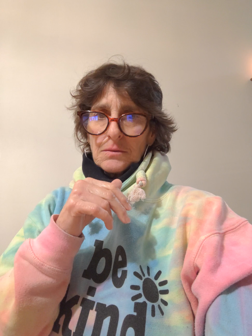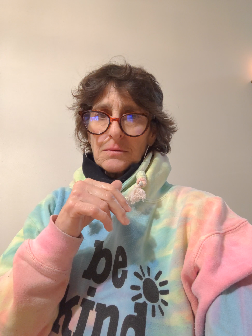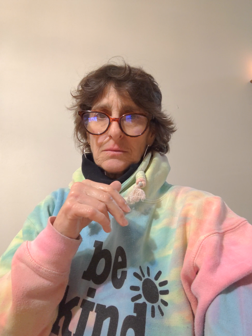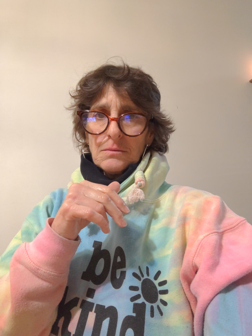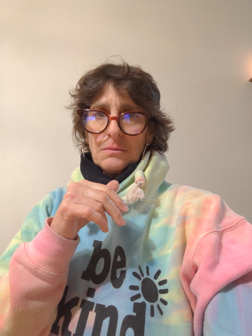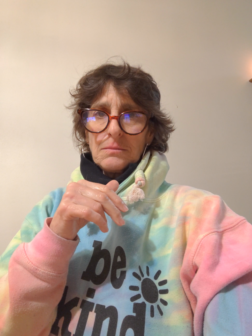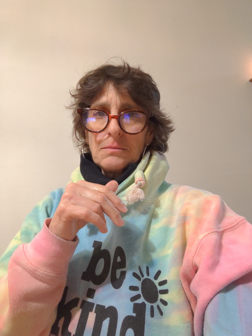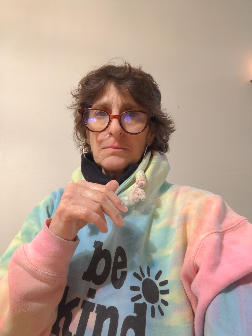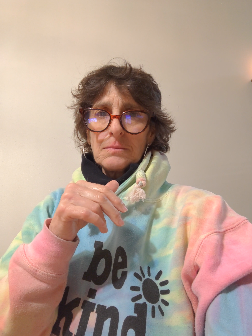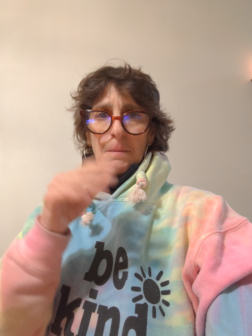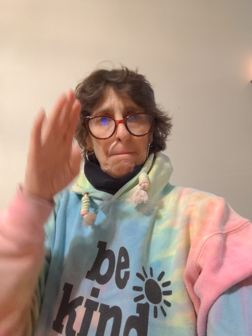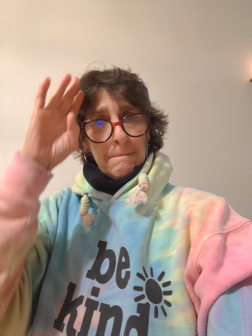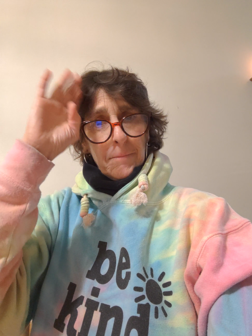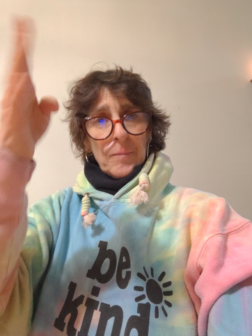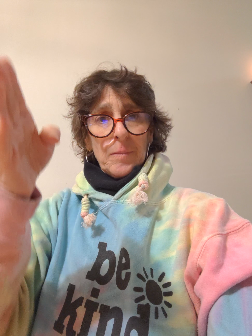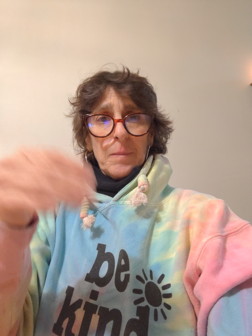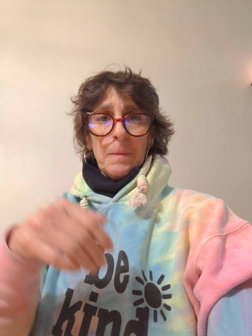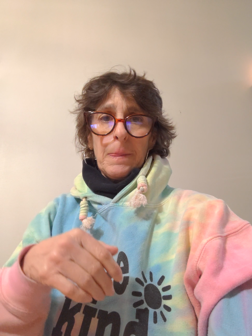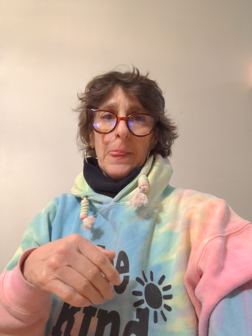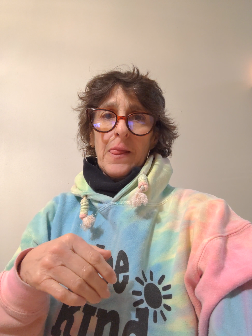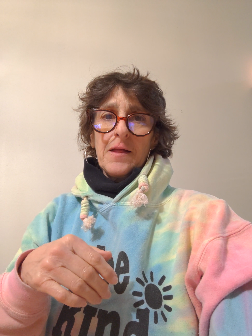hello